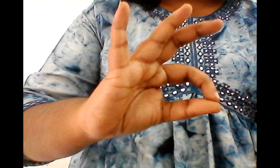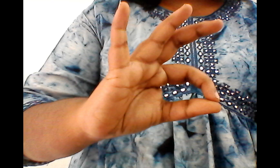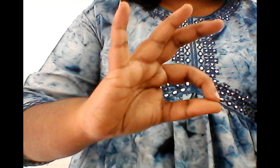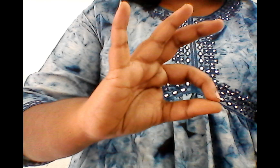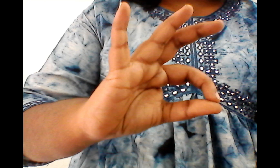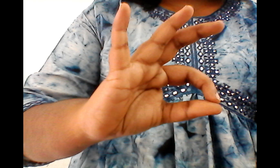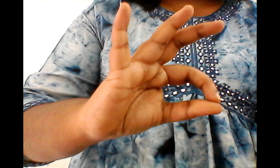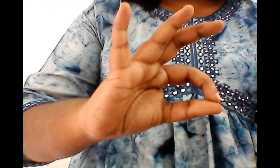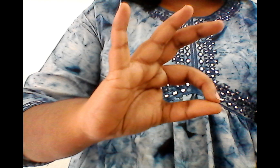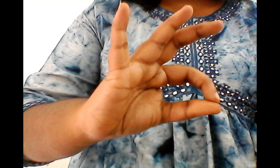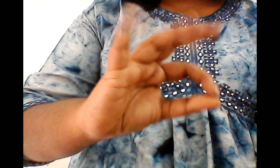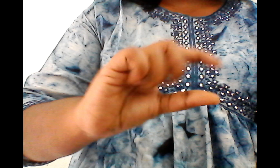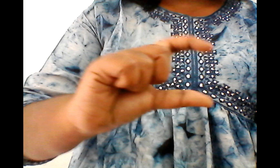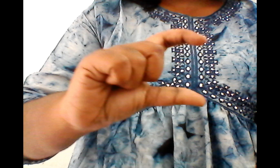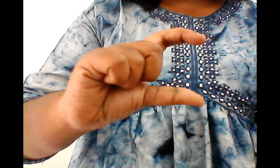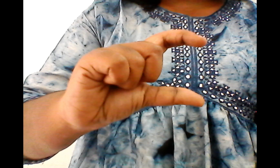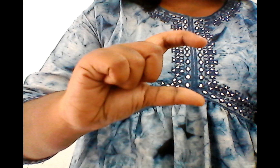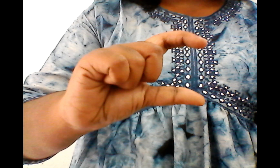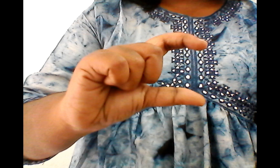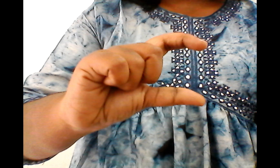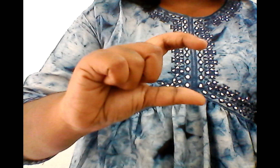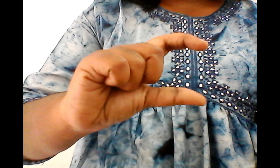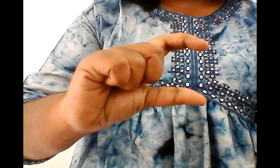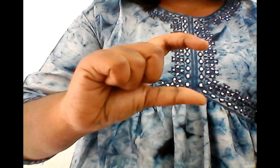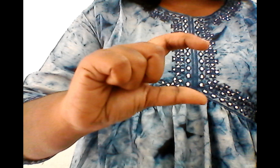ഓ